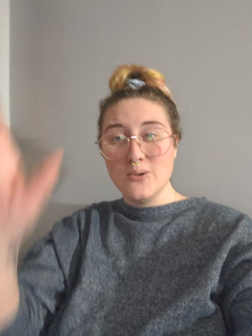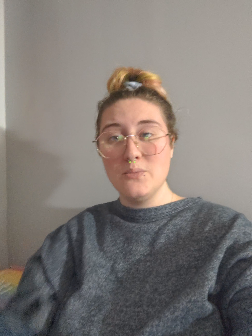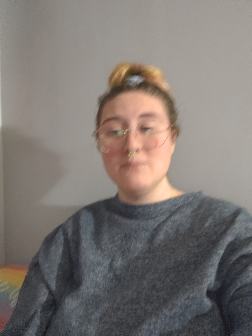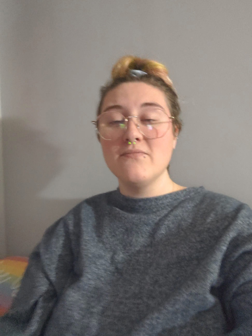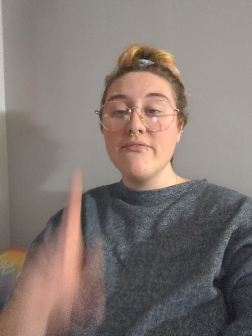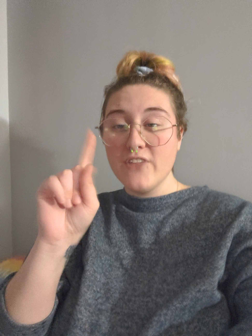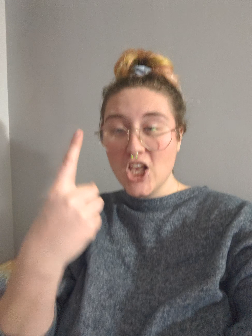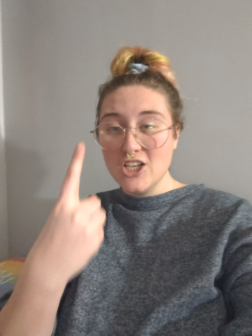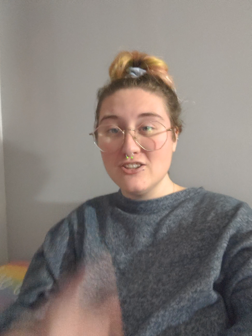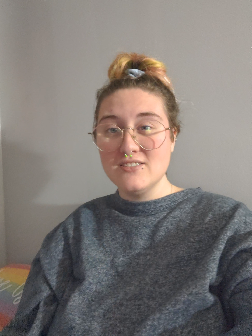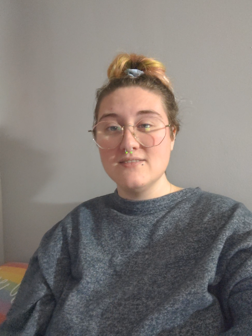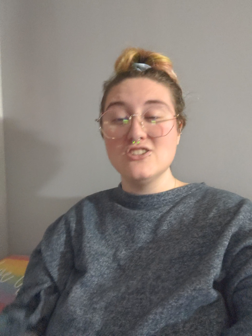first